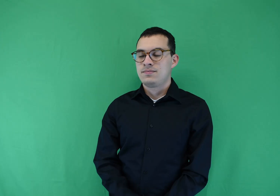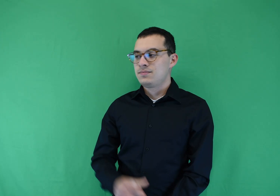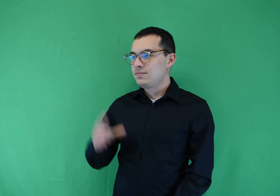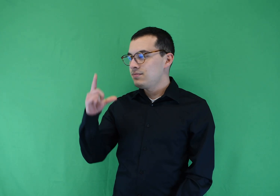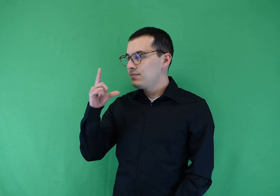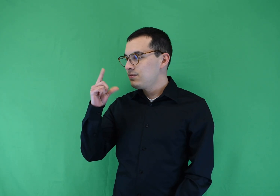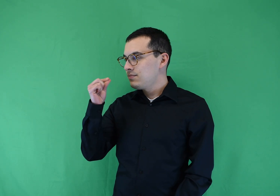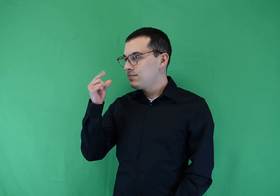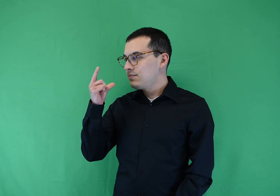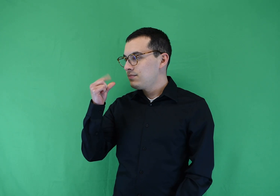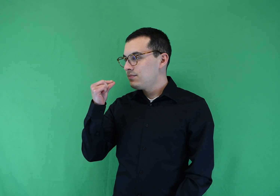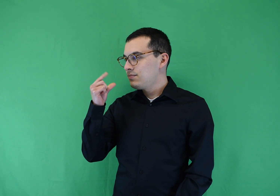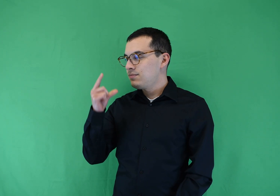policía